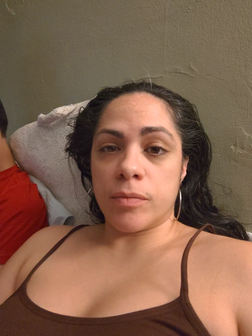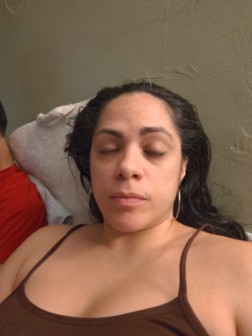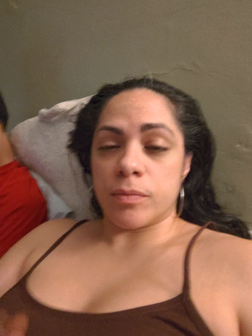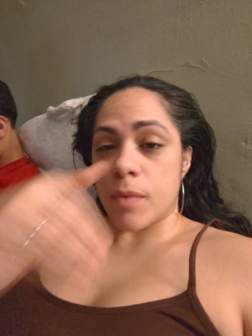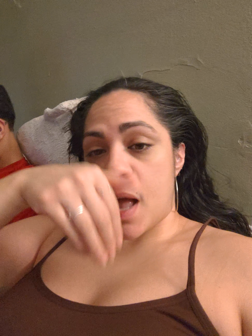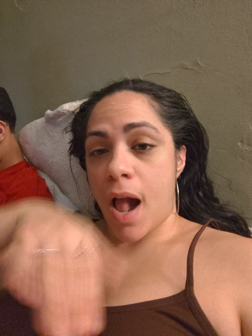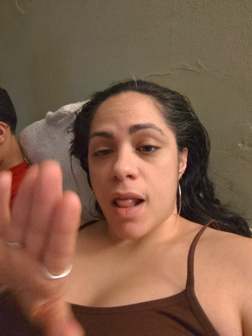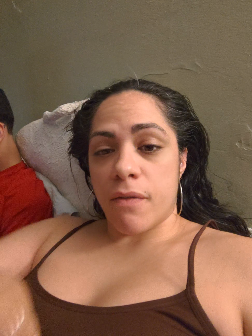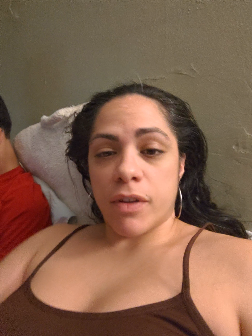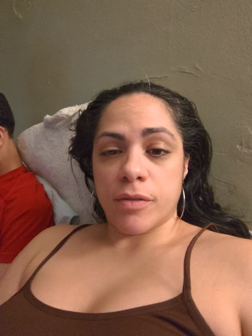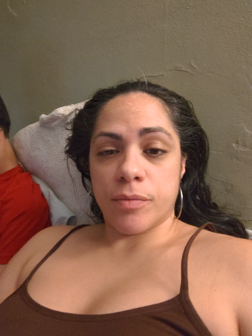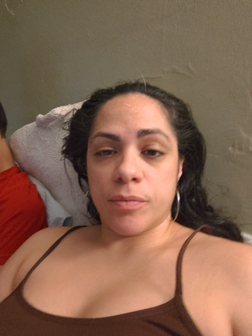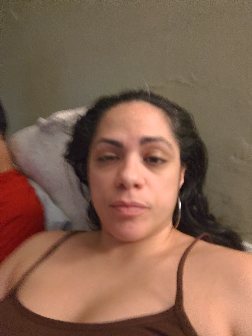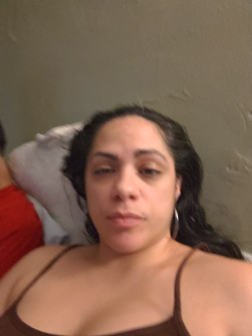elephant